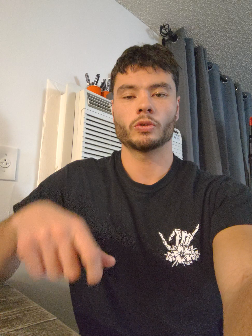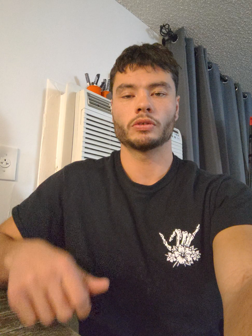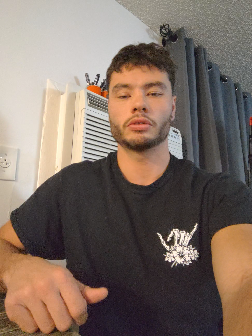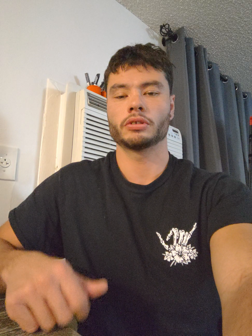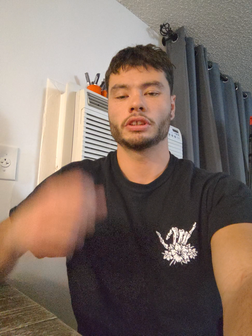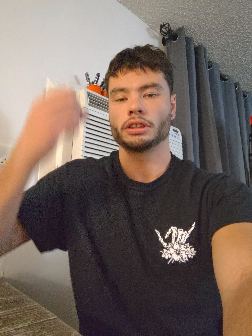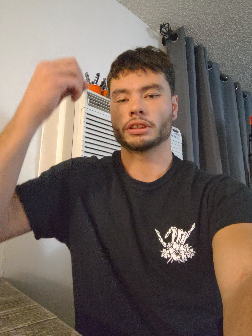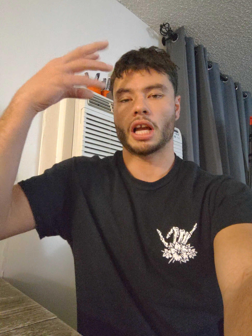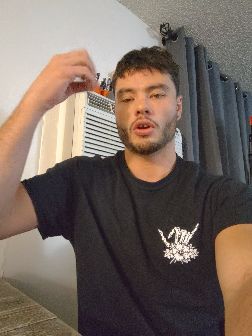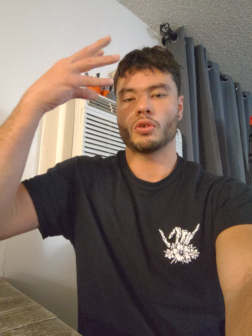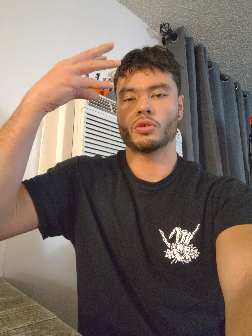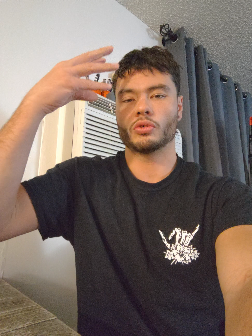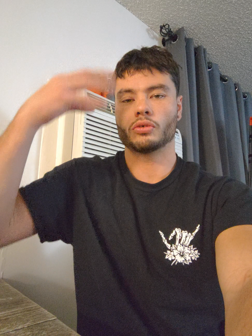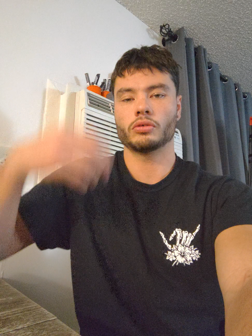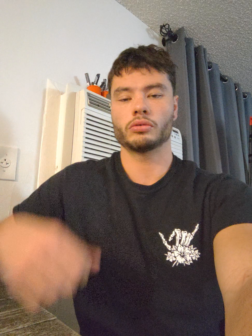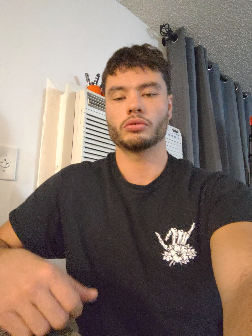shower